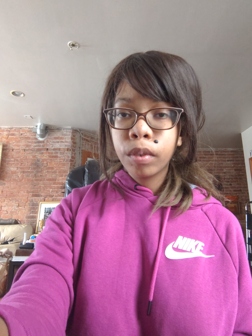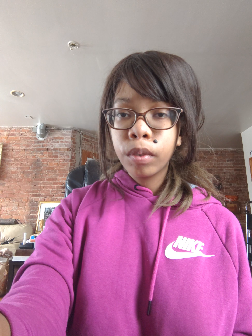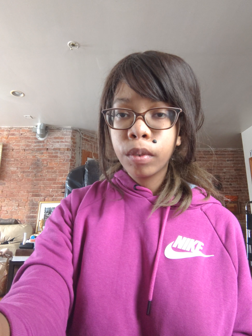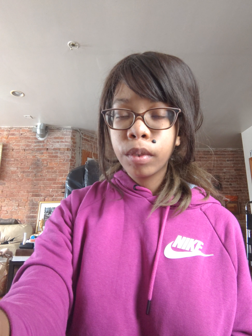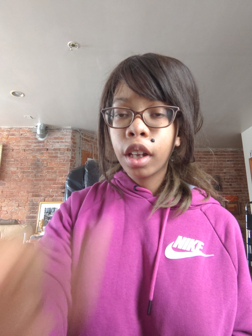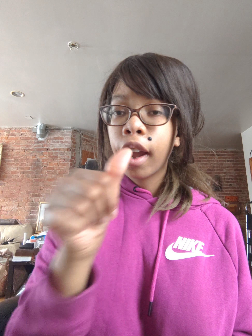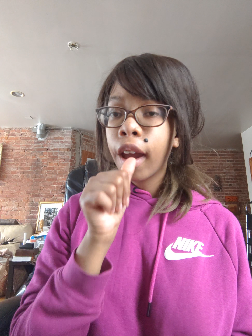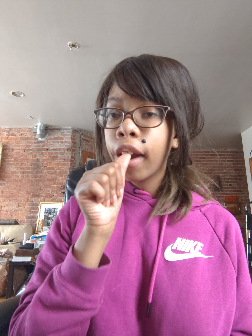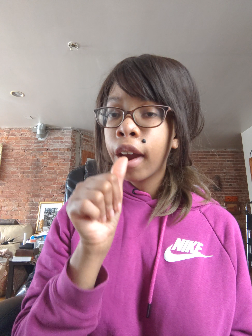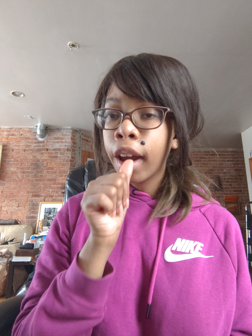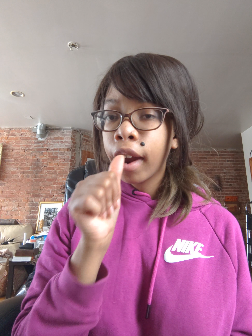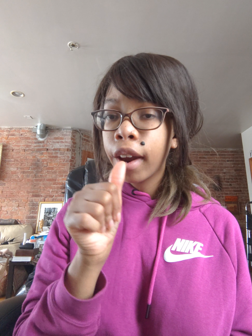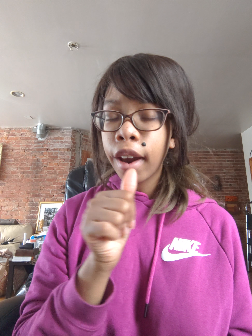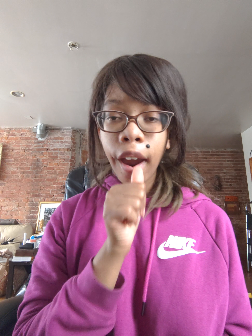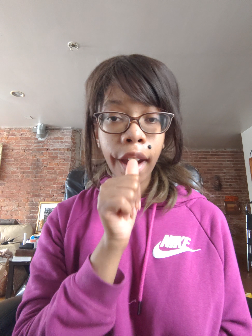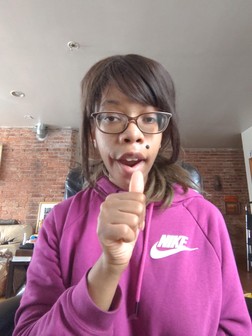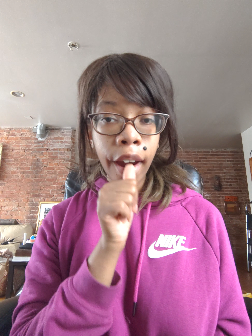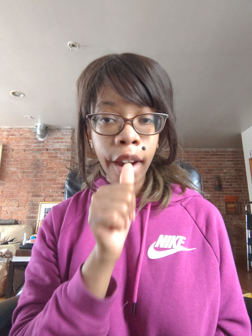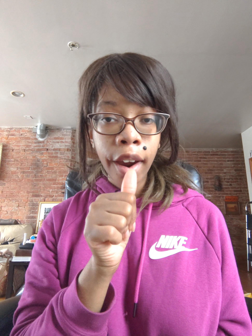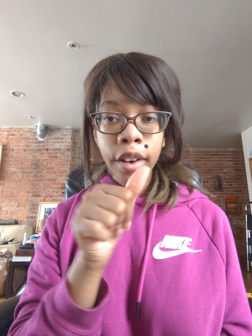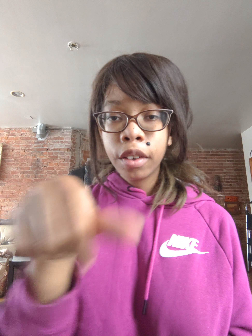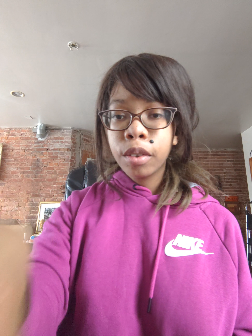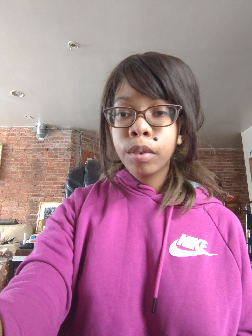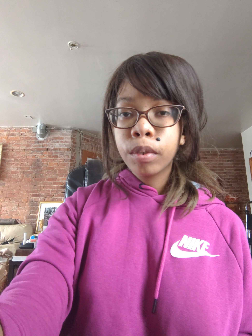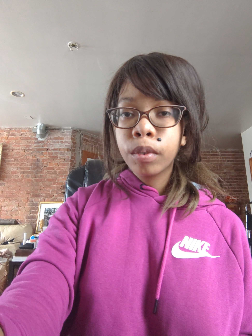nuts